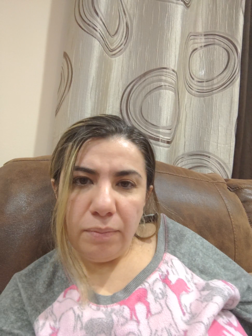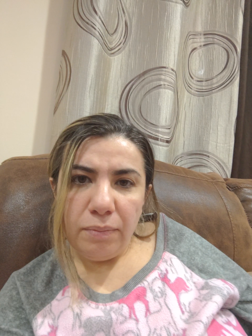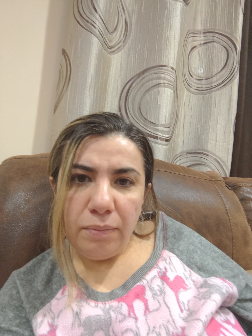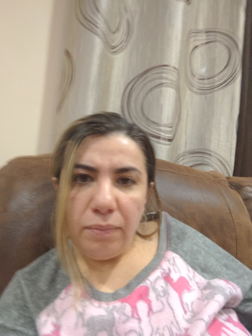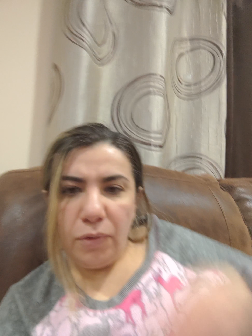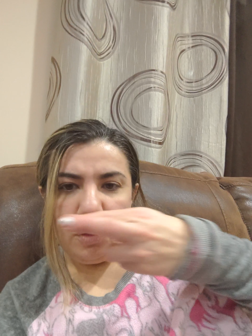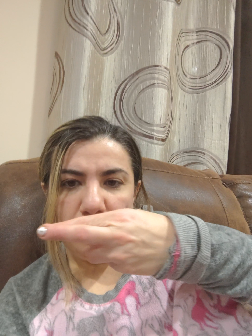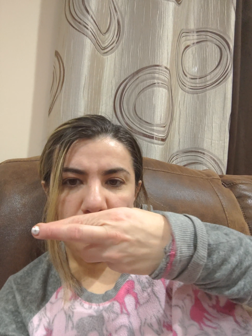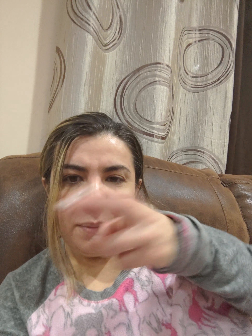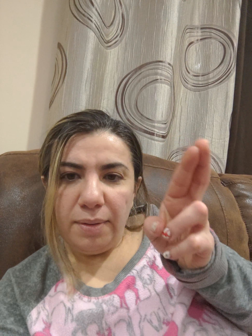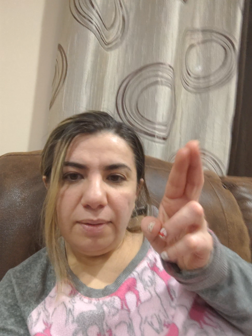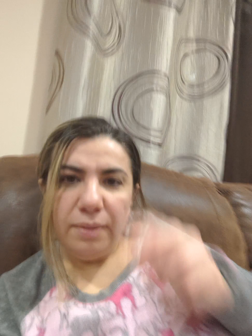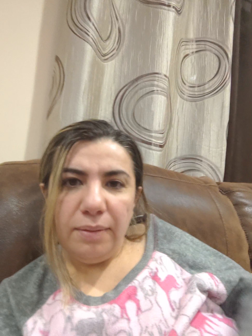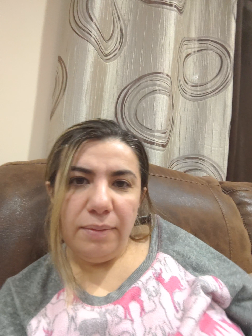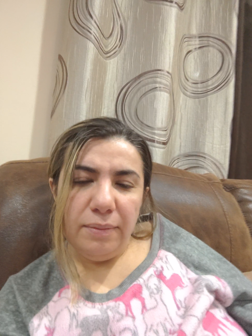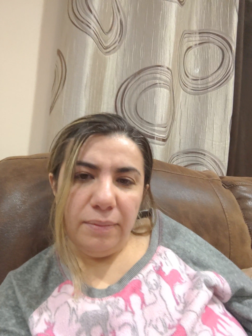room